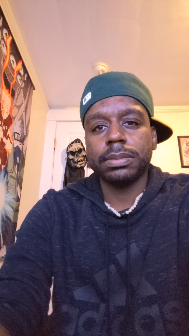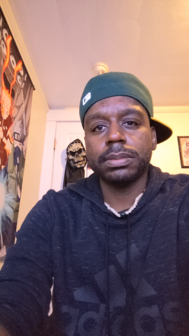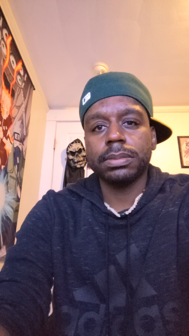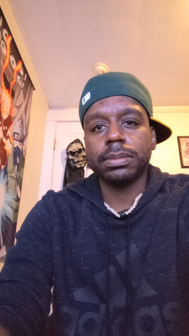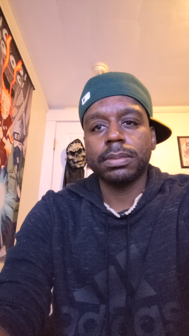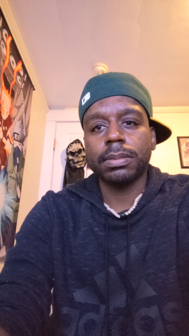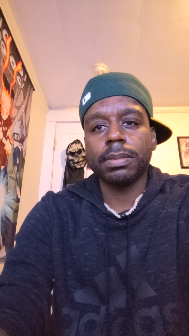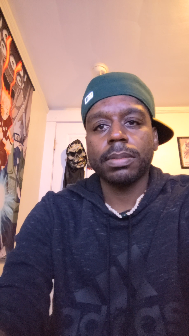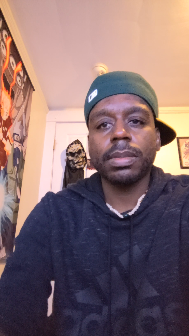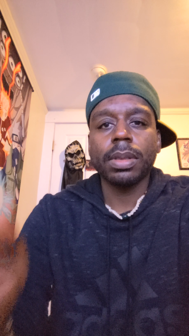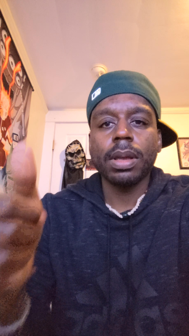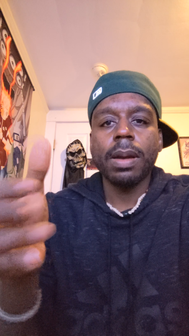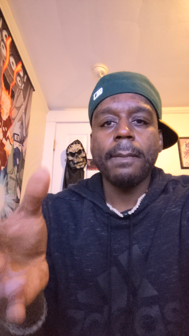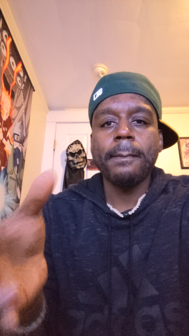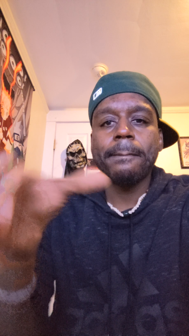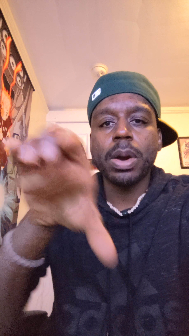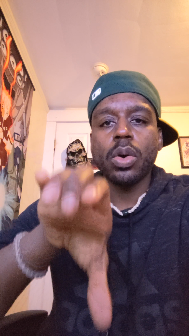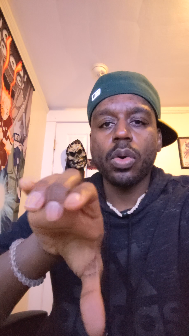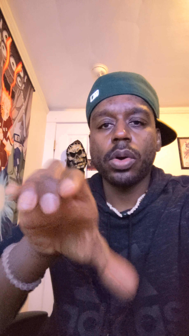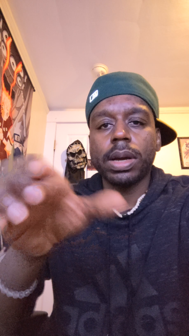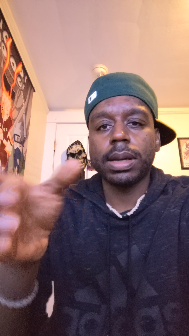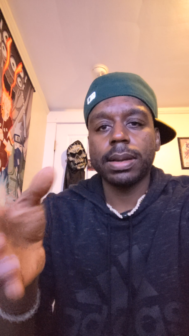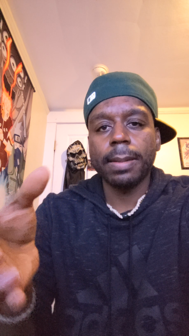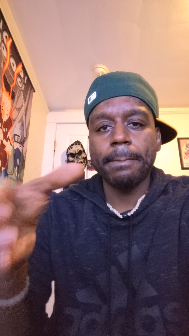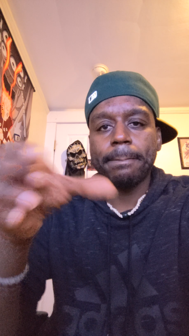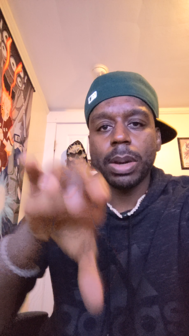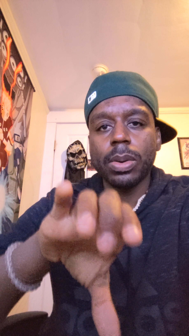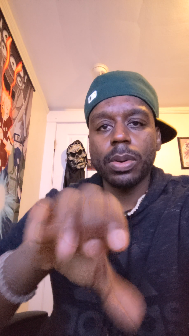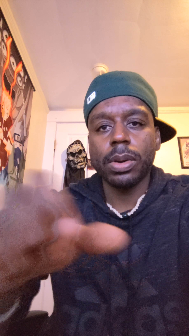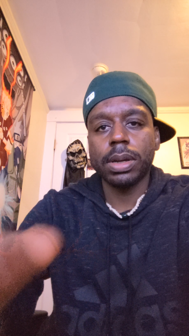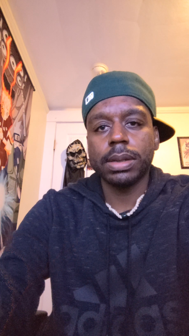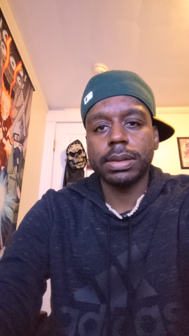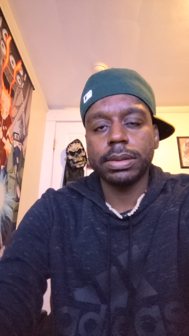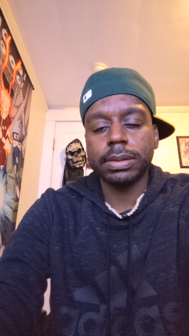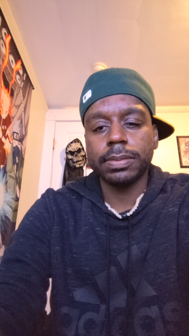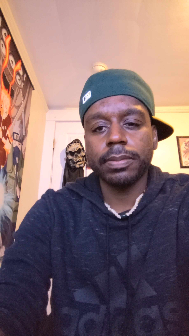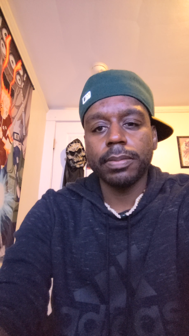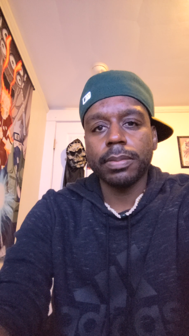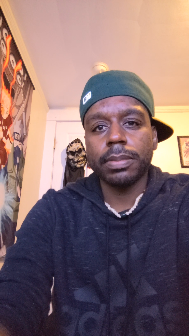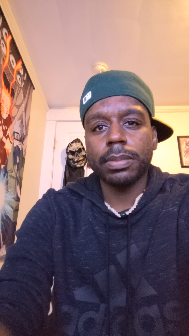pour